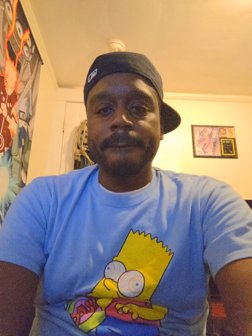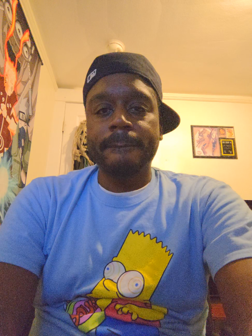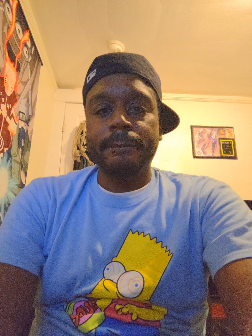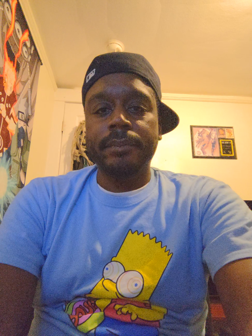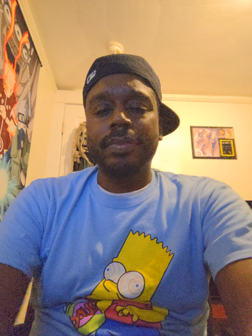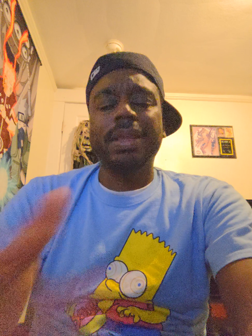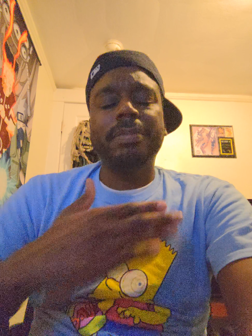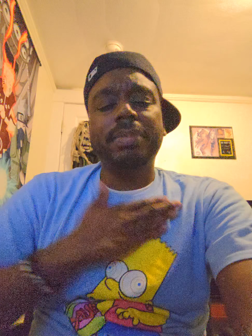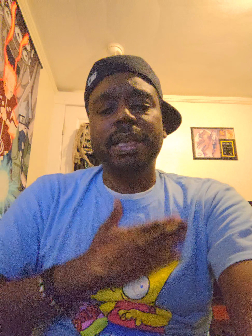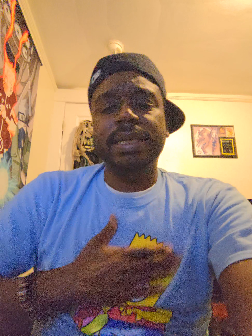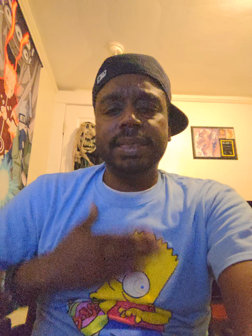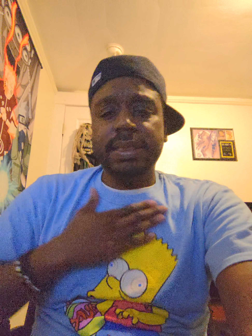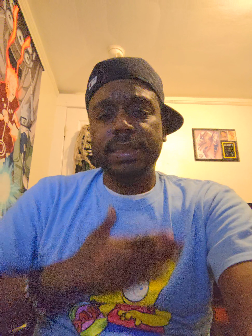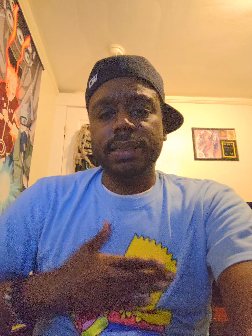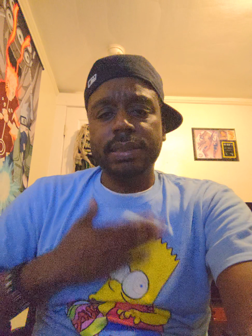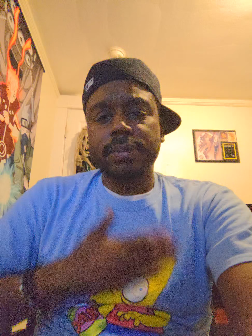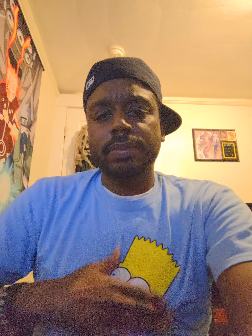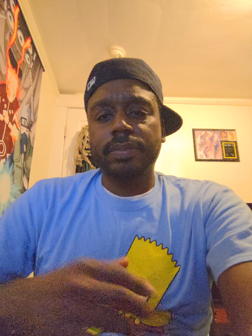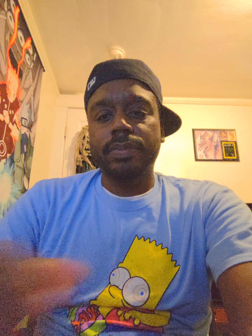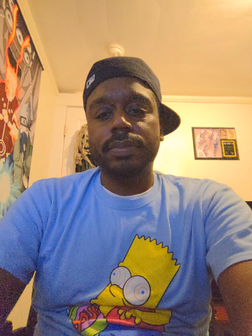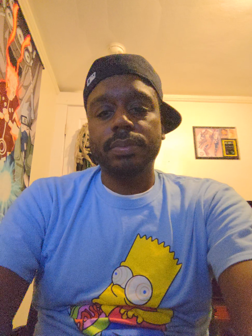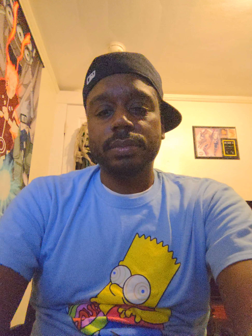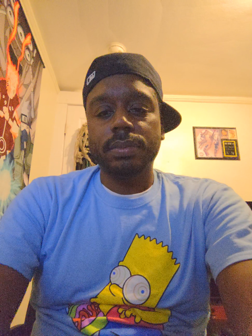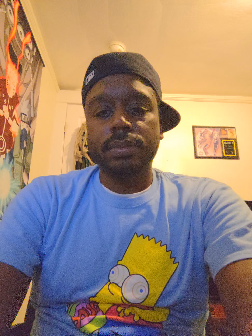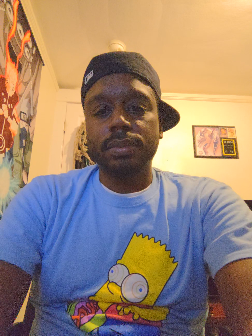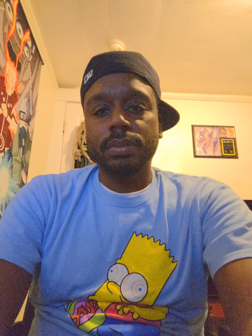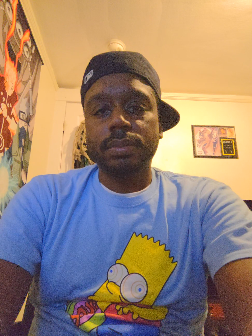please